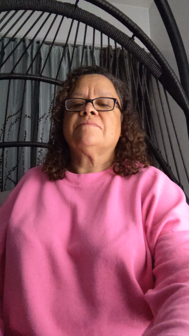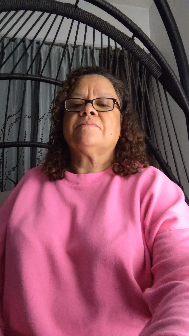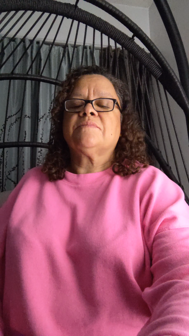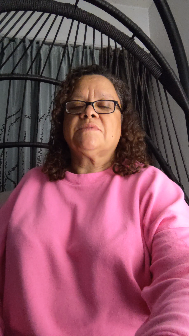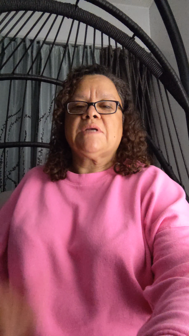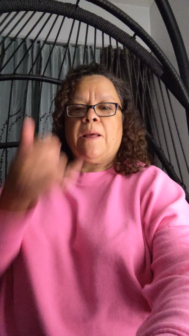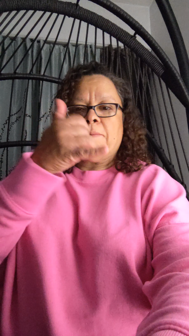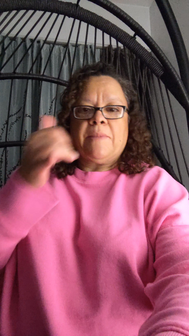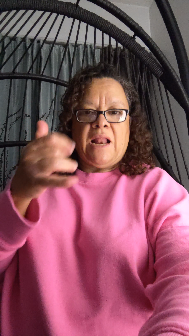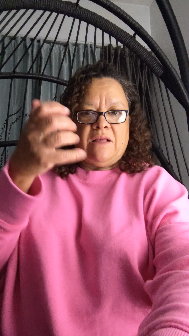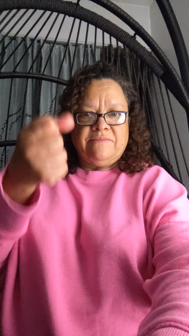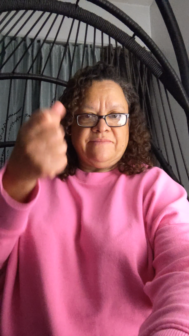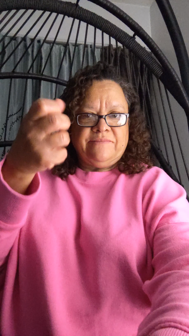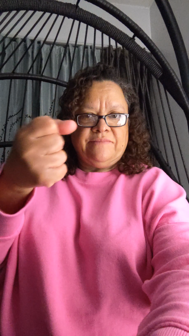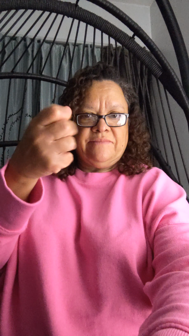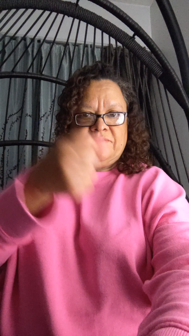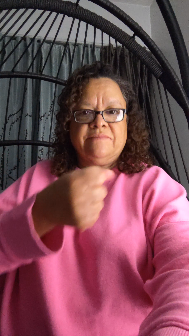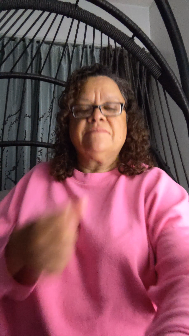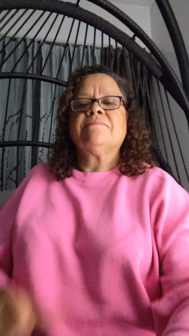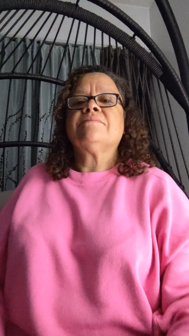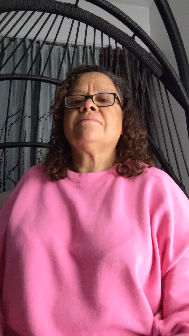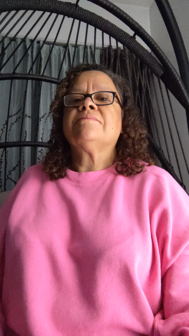play dough